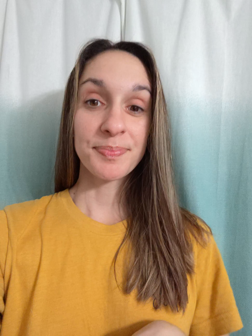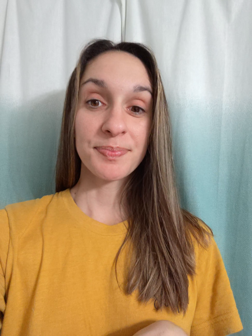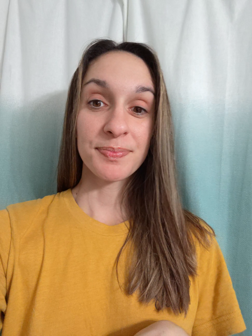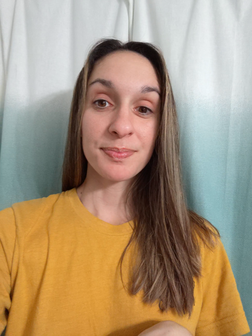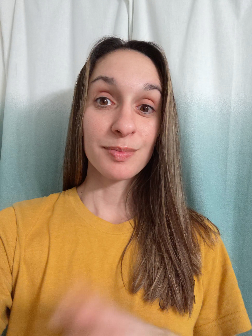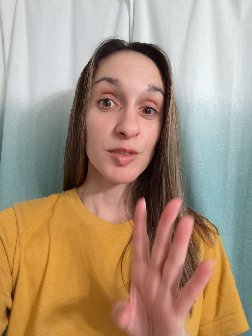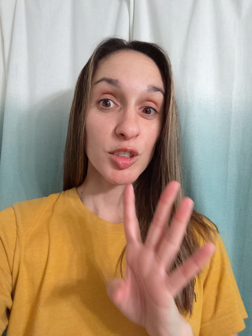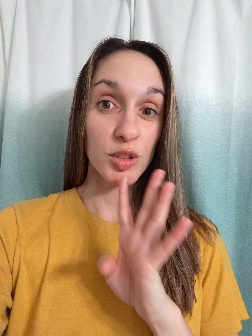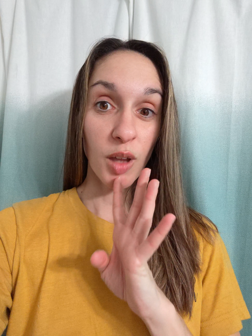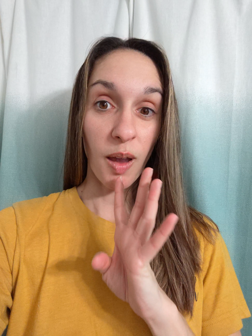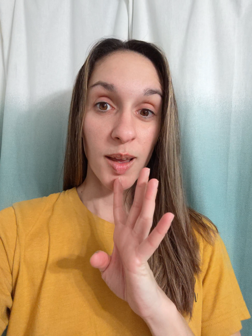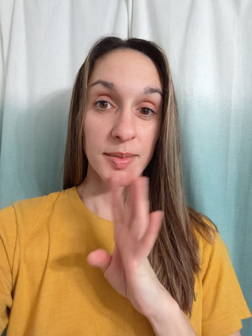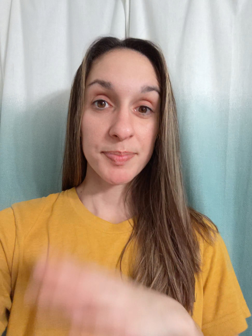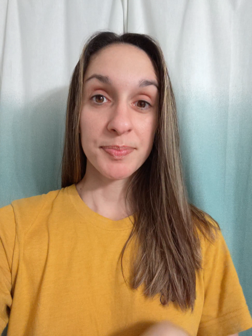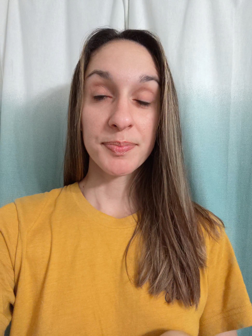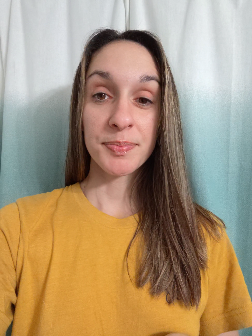talk